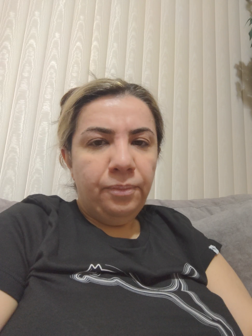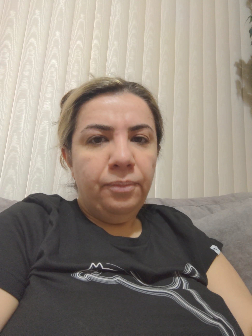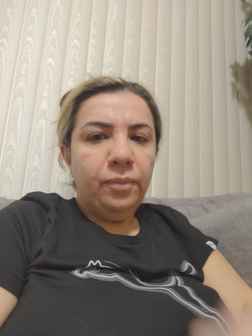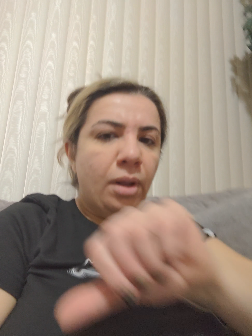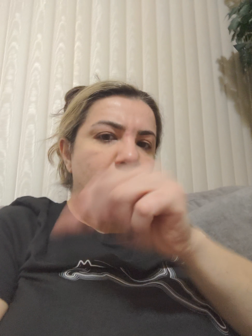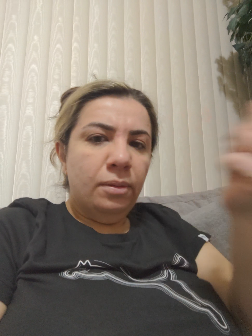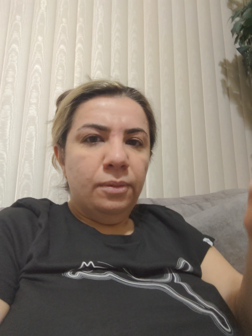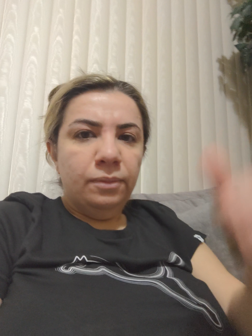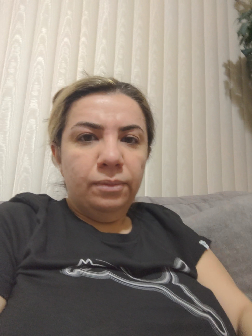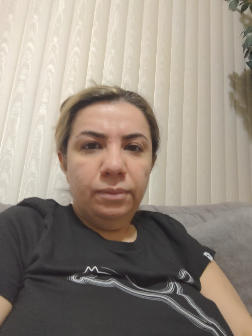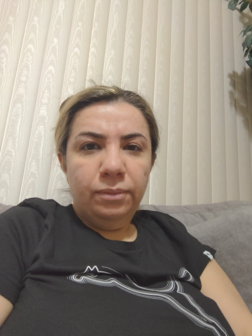another